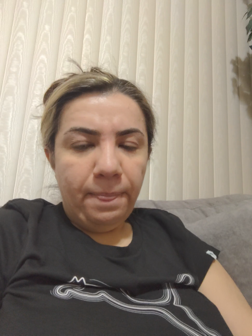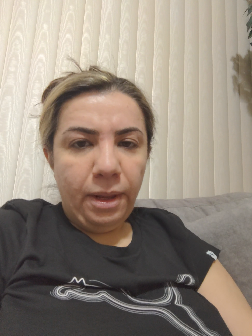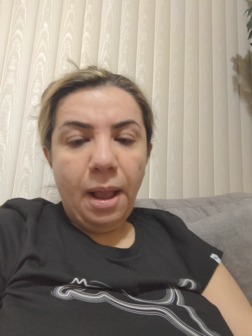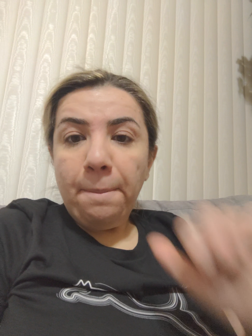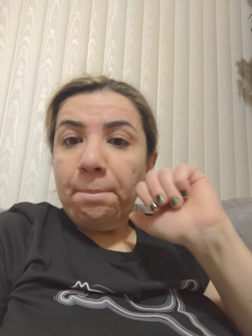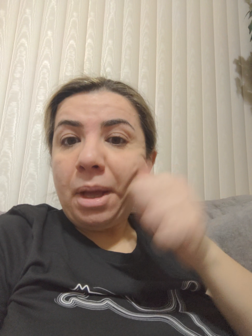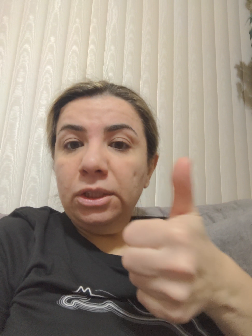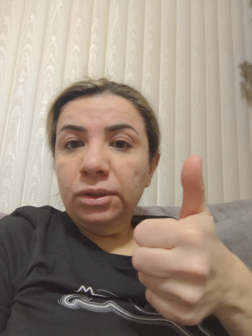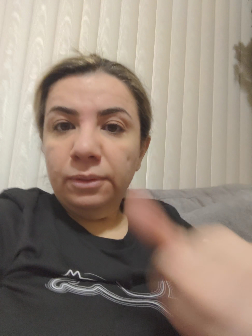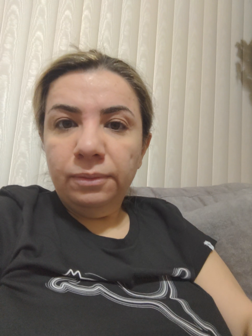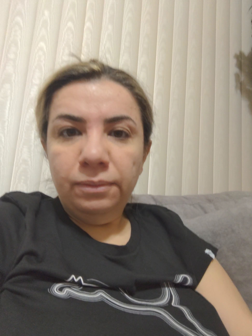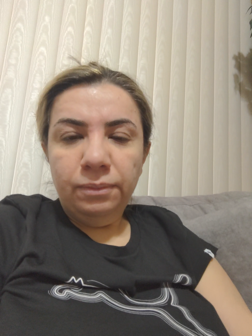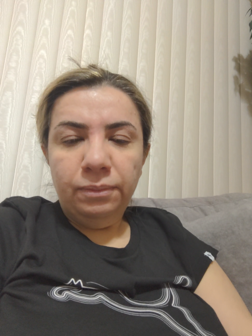tomorrow